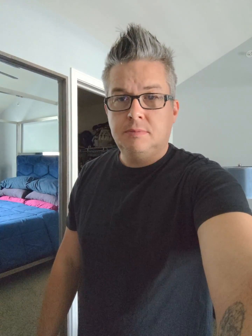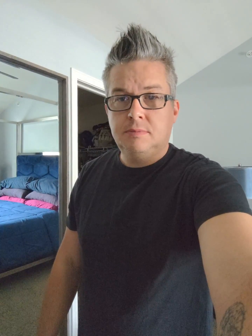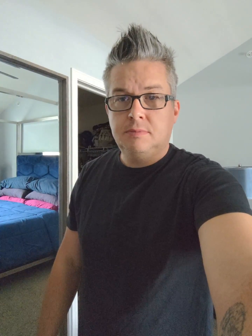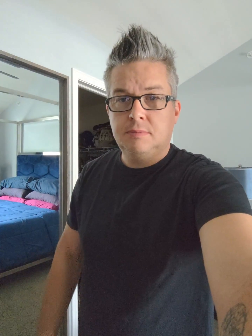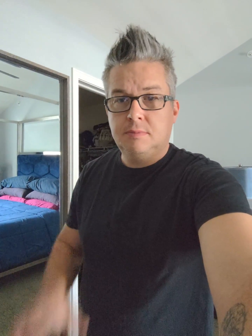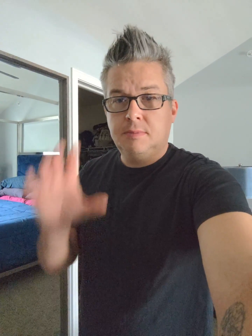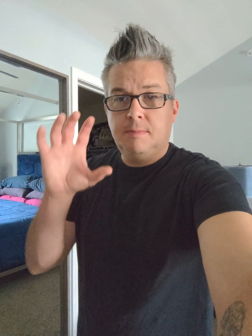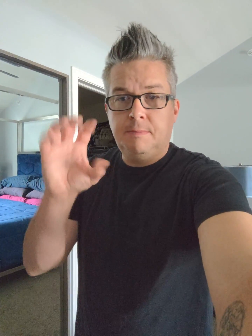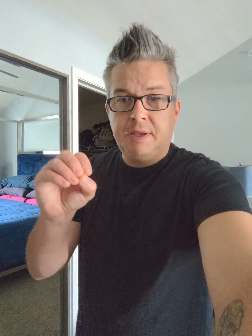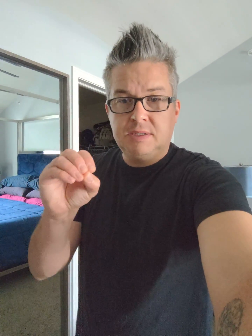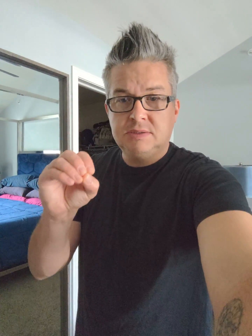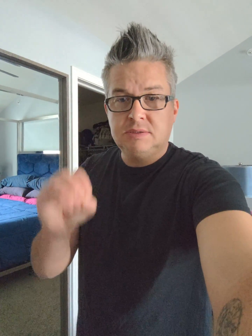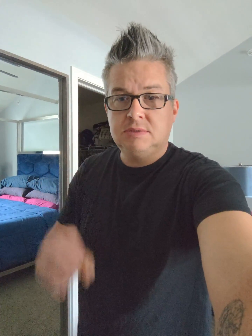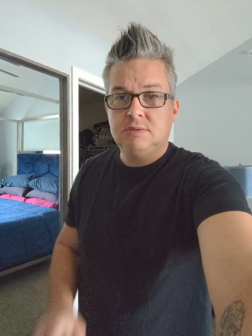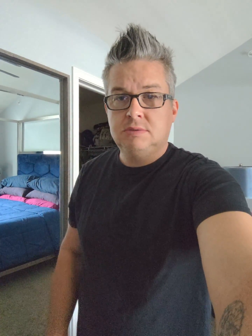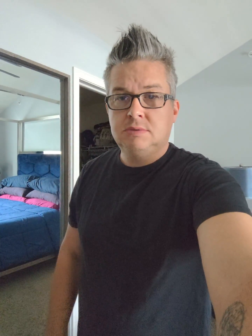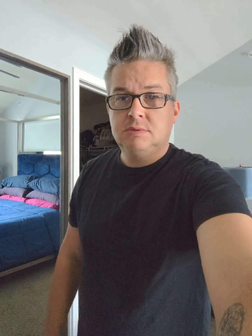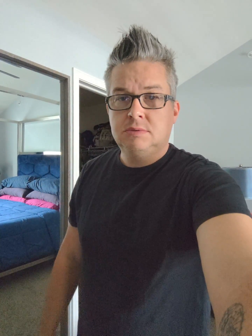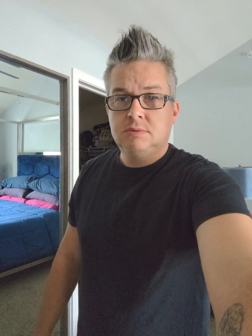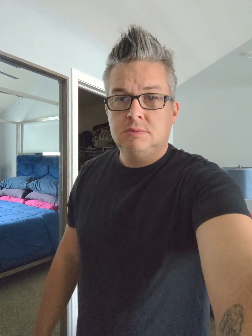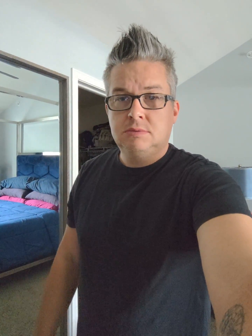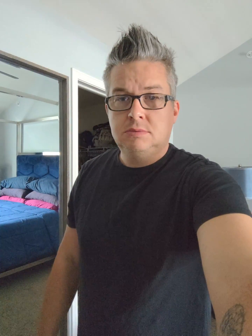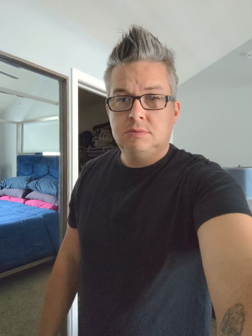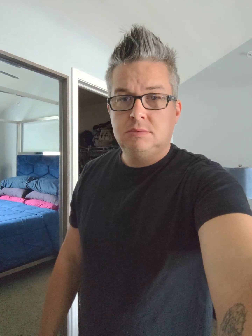bite